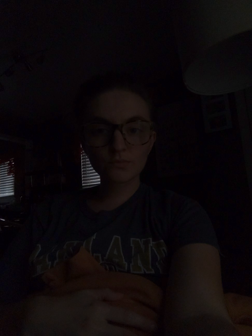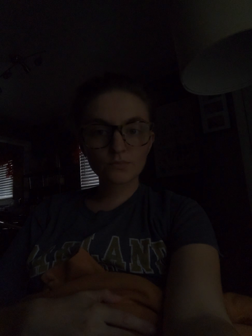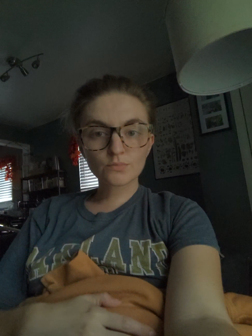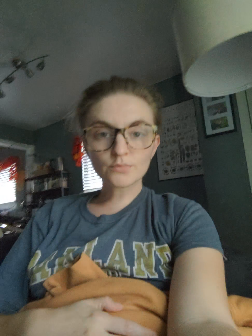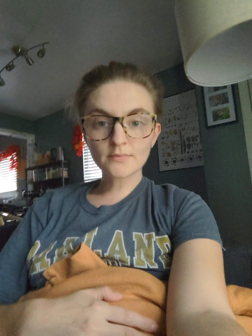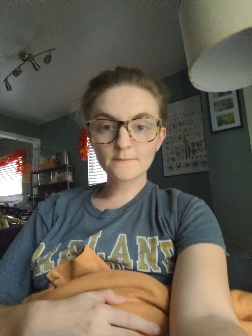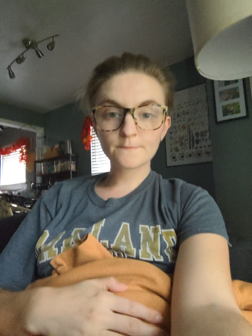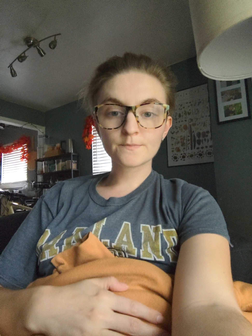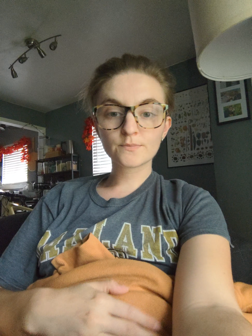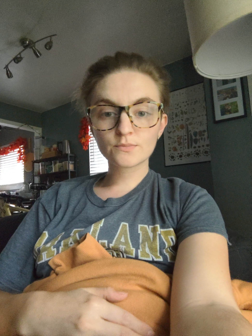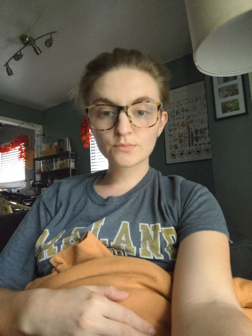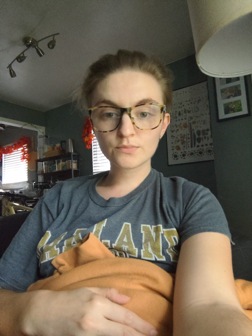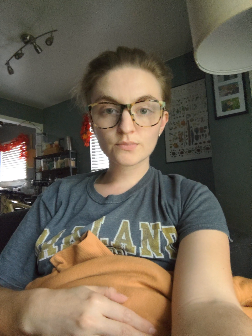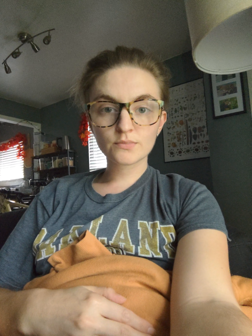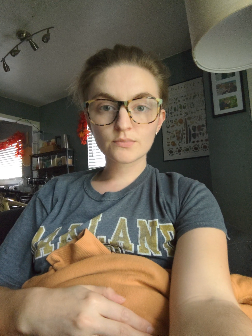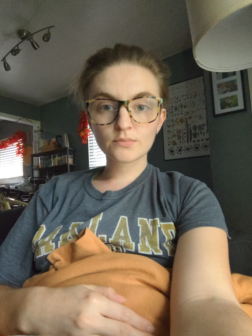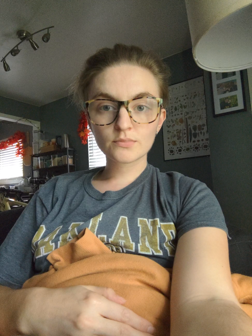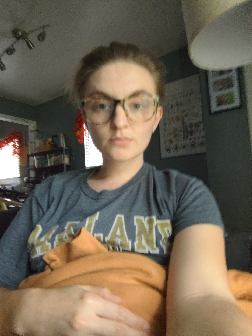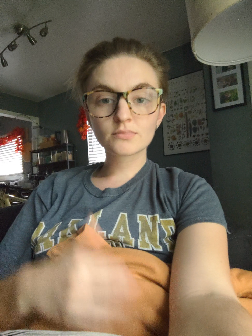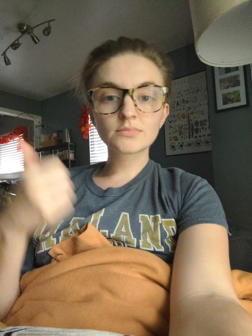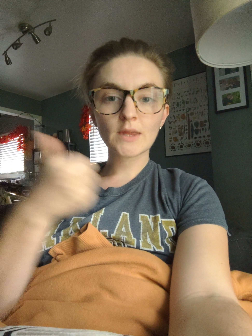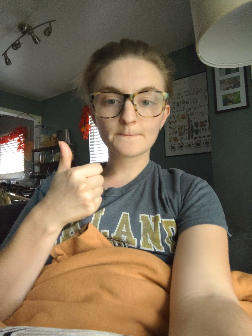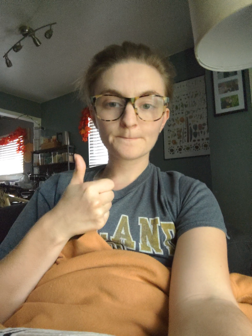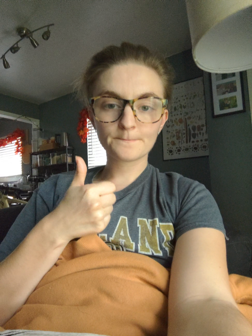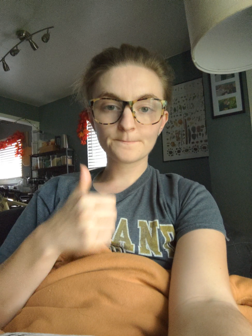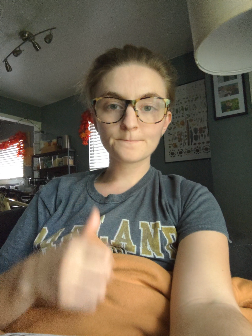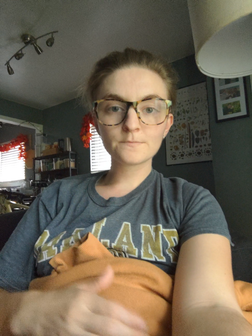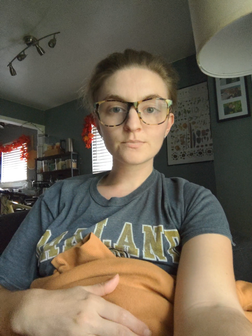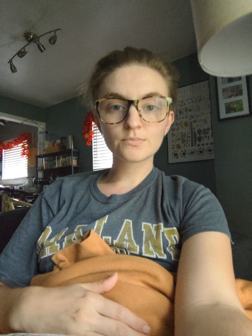game